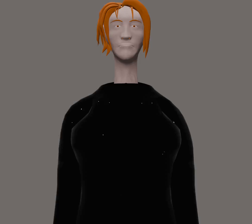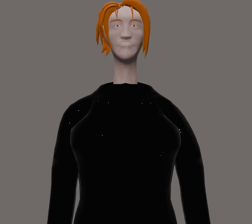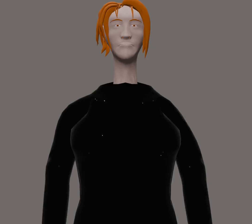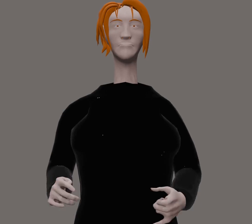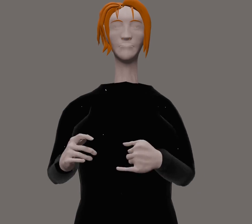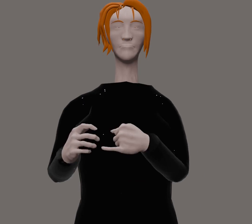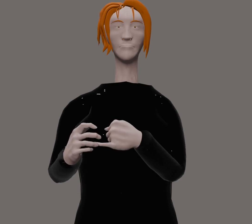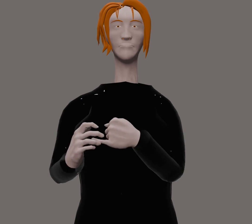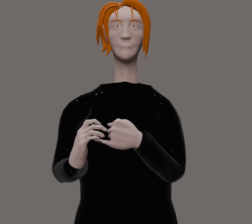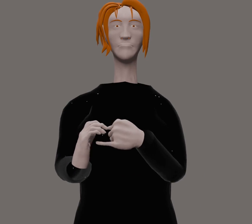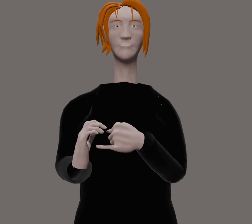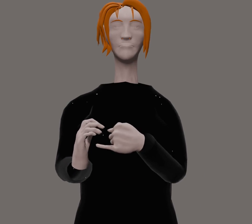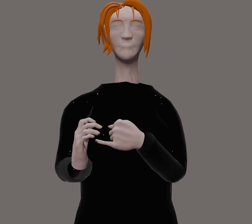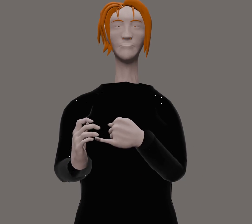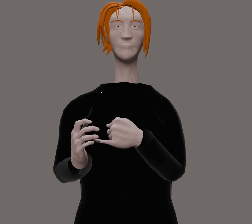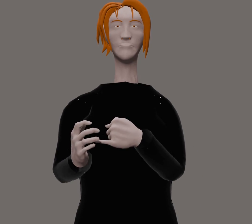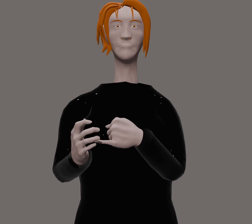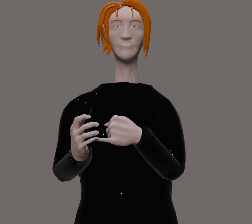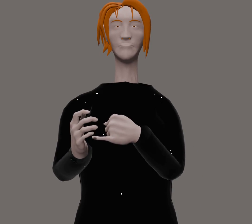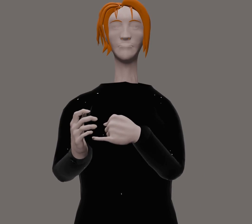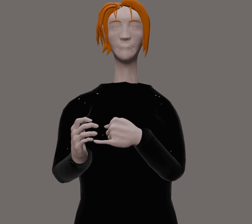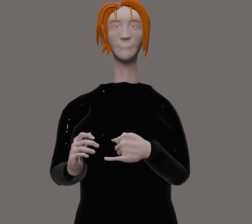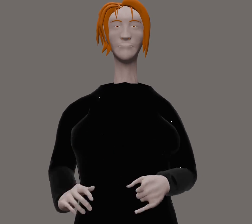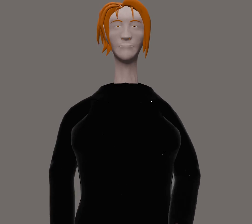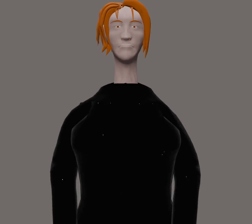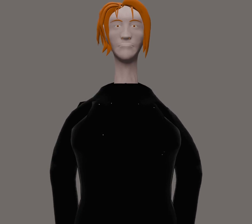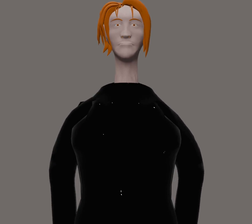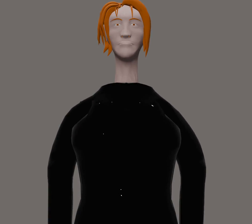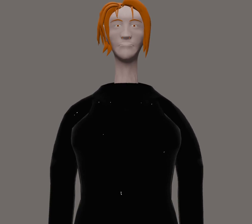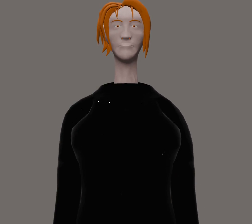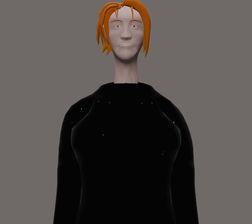Berries